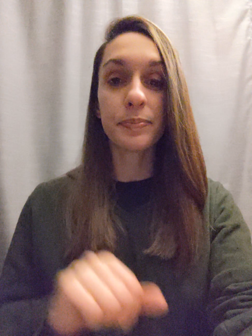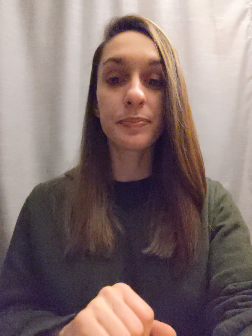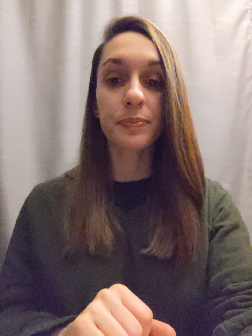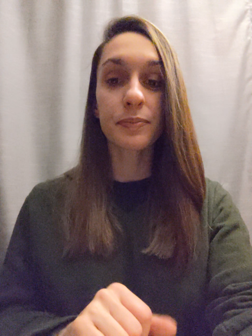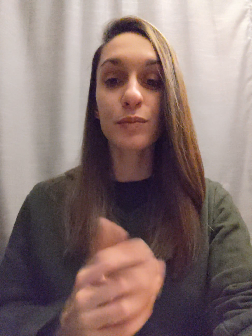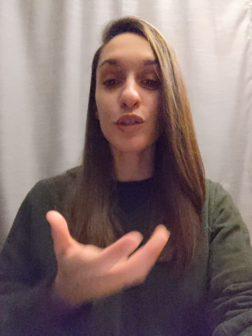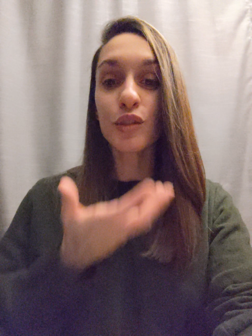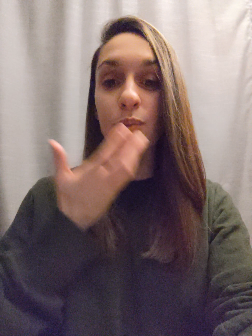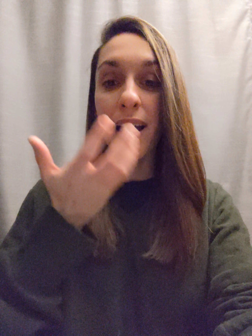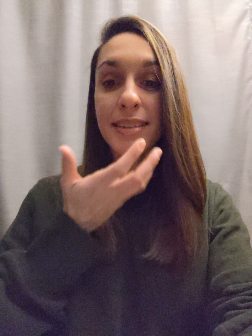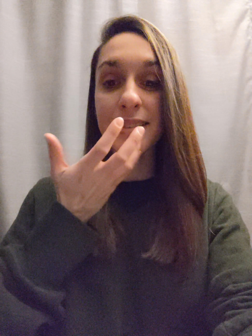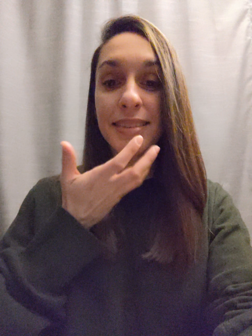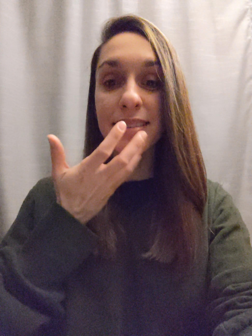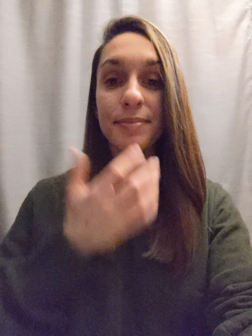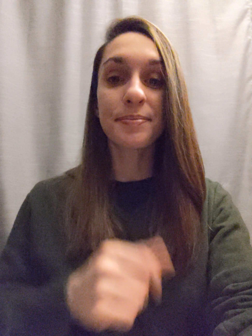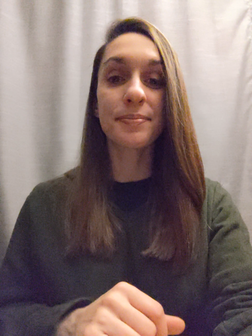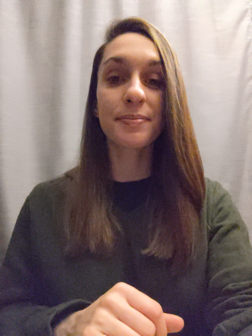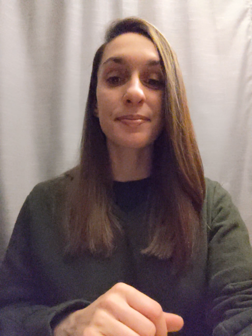grass